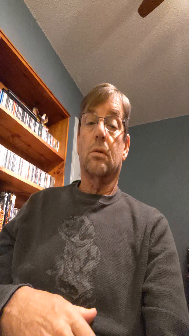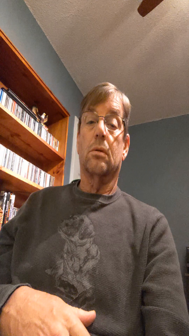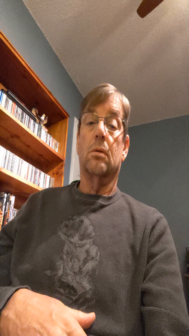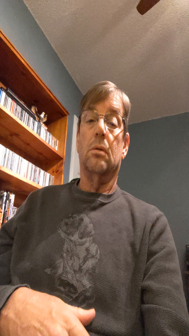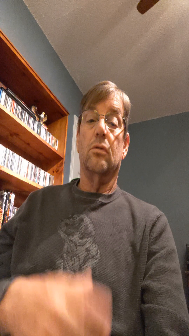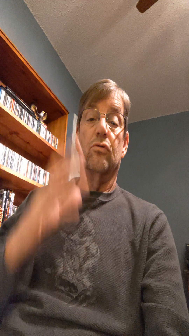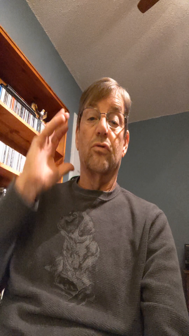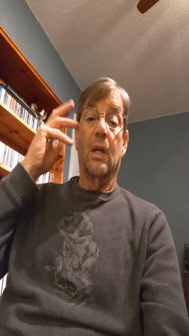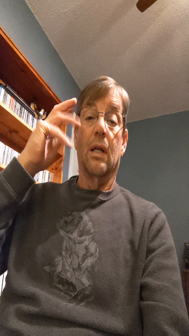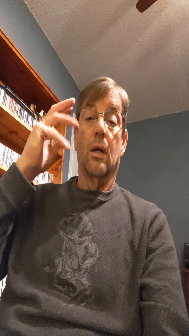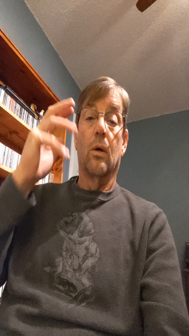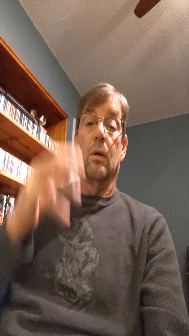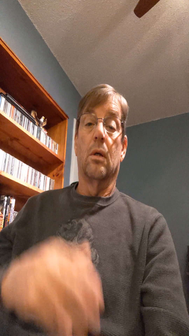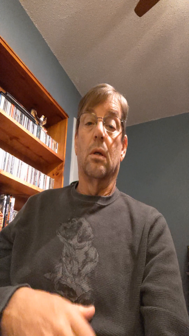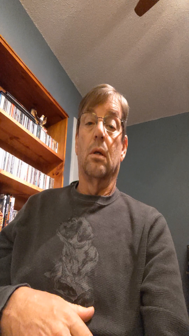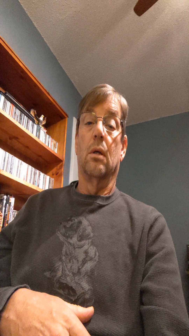radio